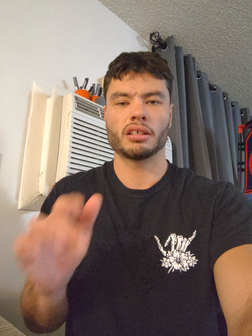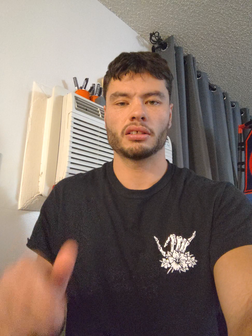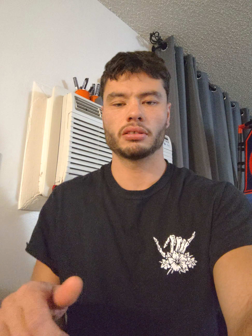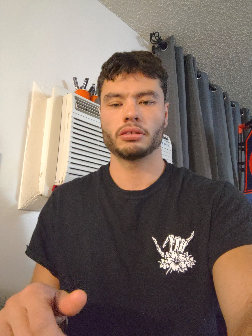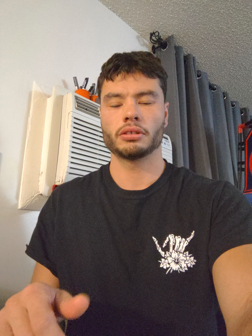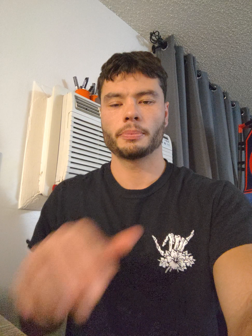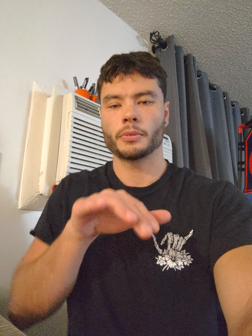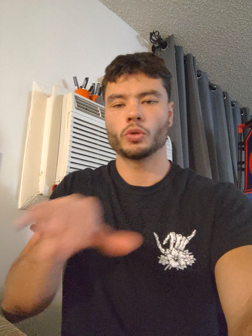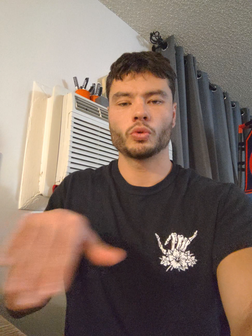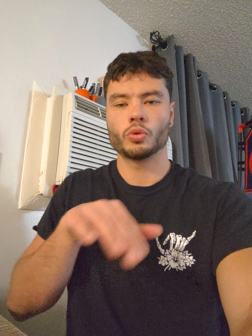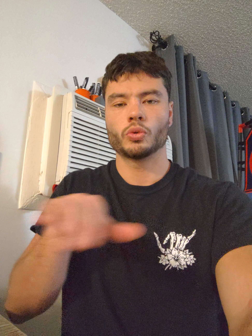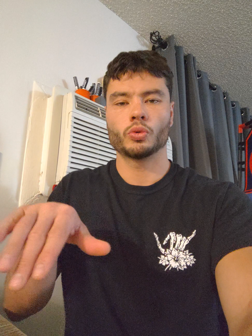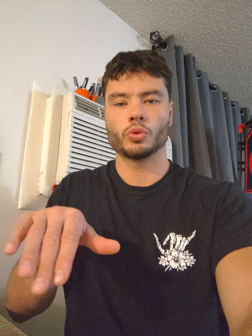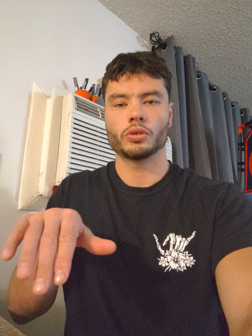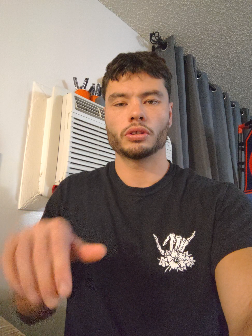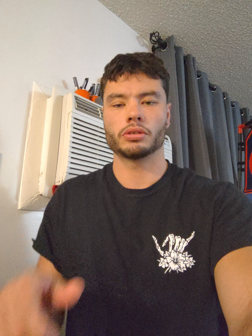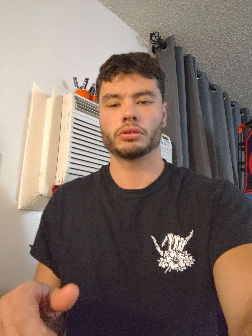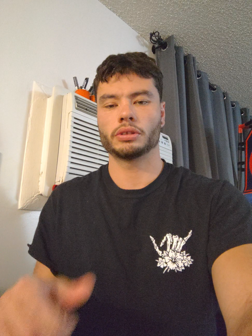pool